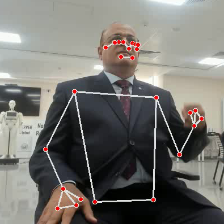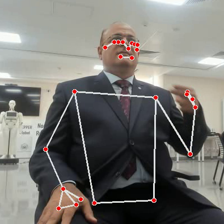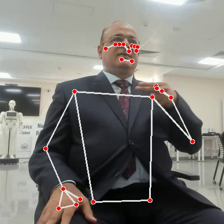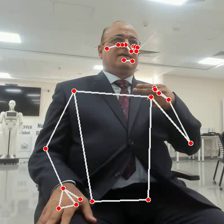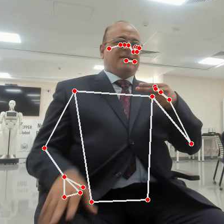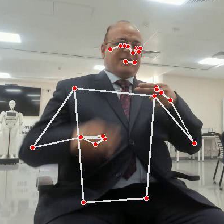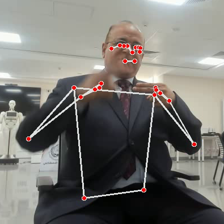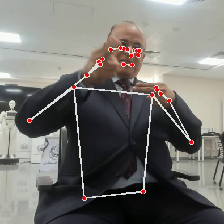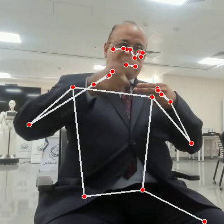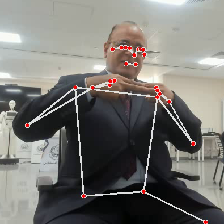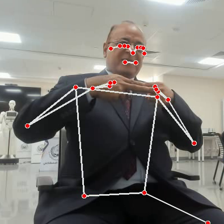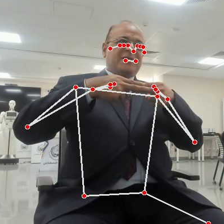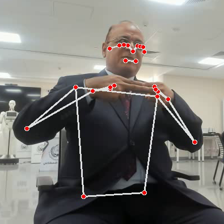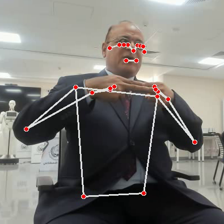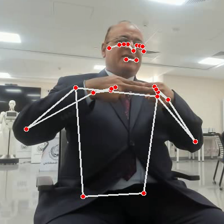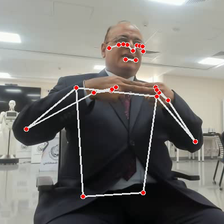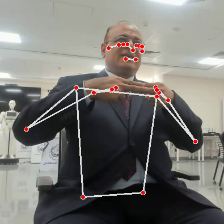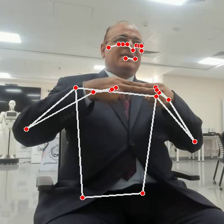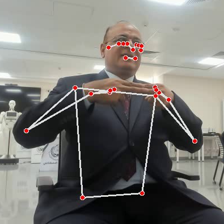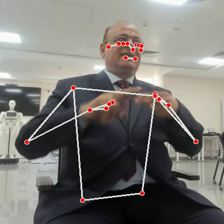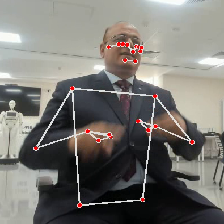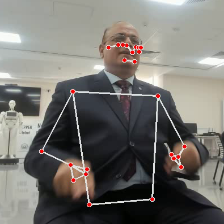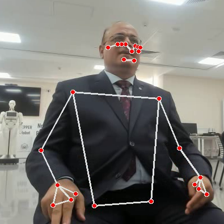mash mashy